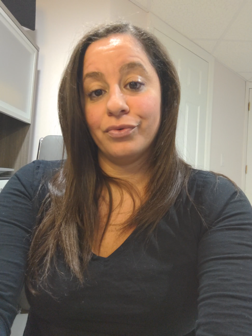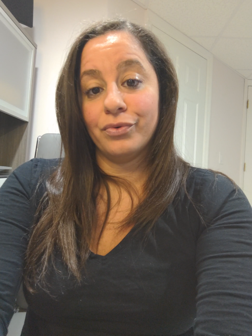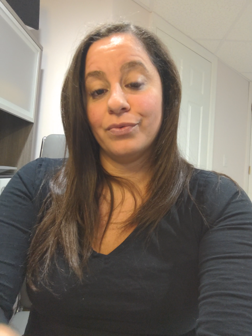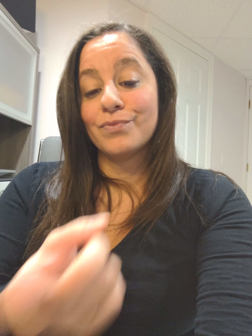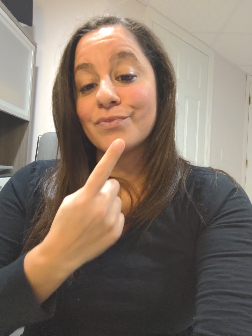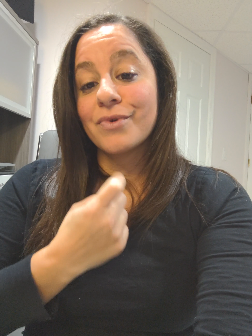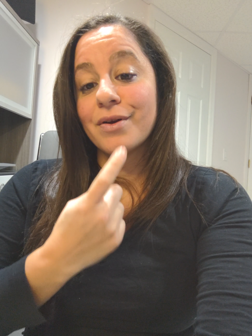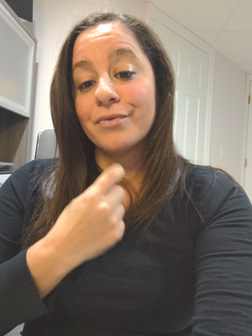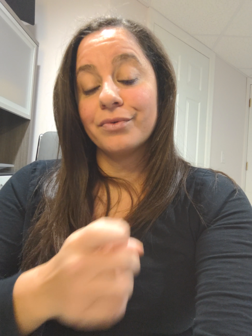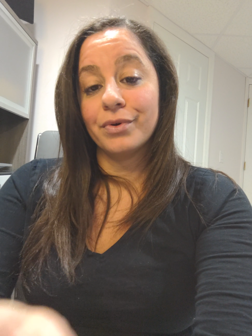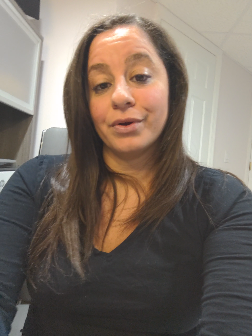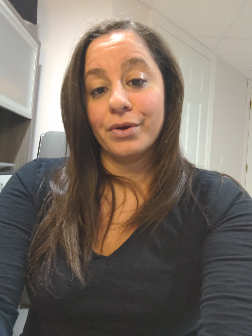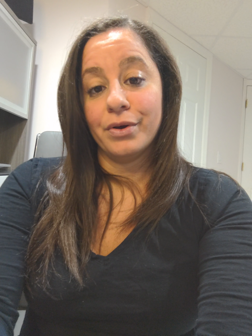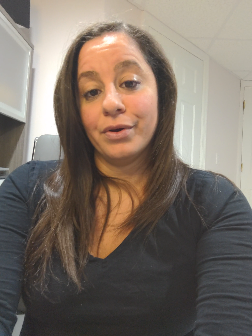red